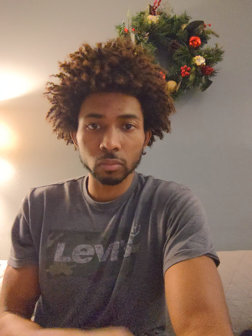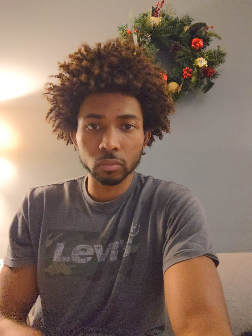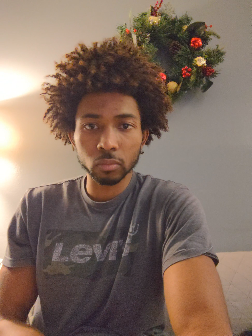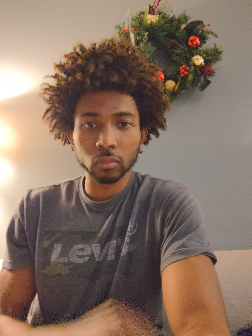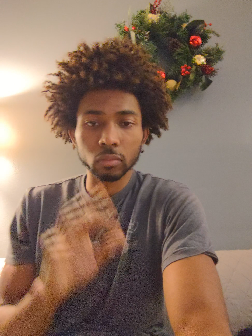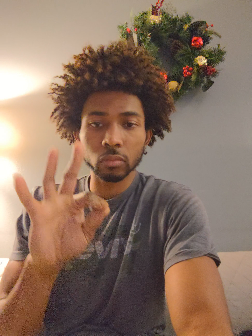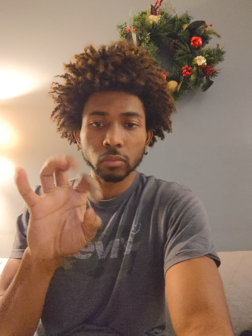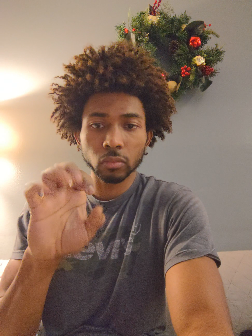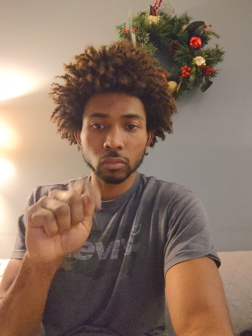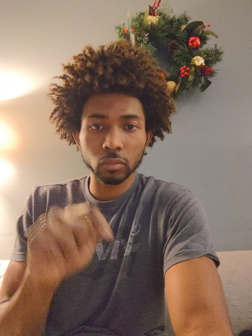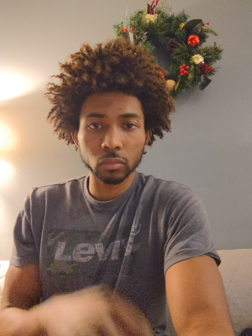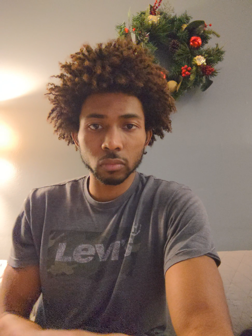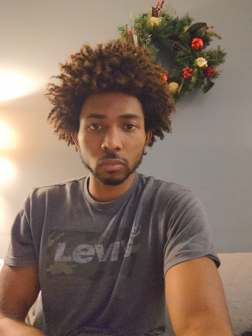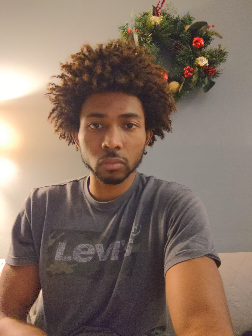feet